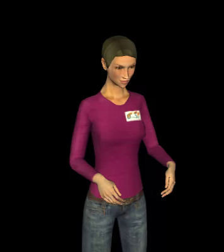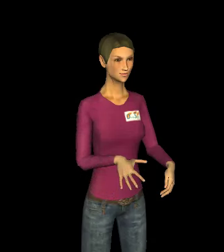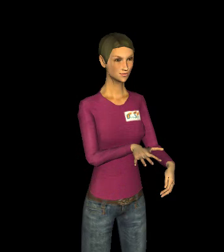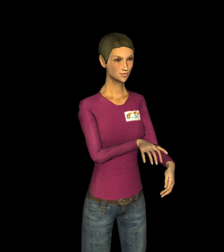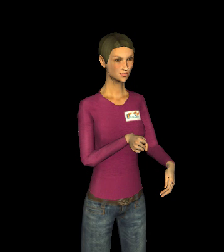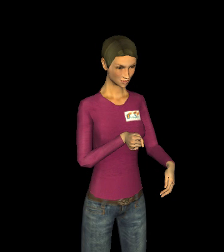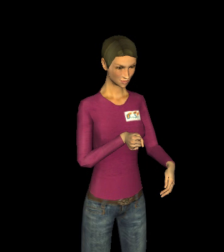يأخذ